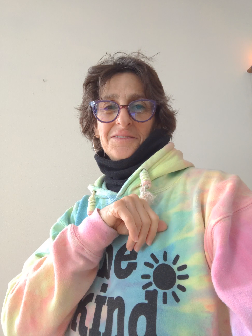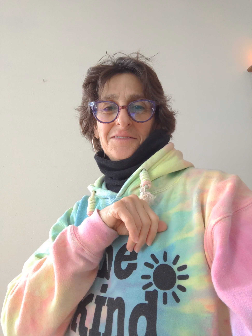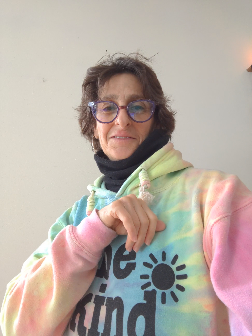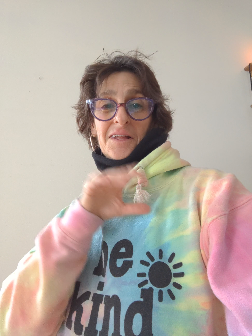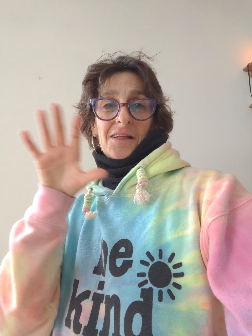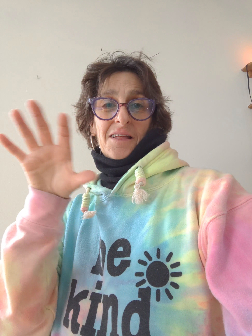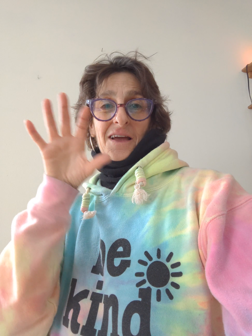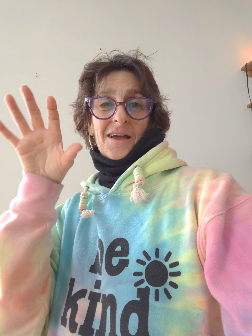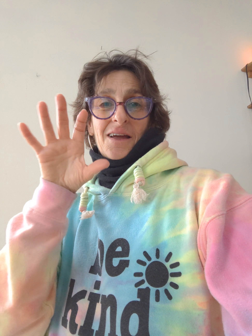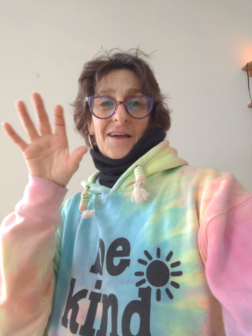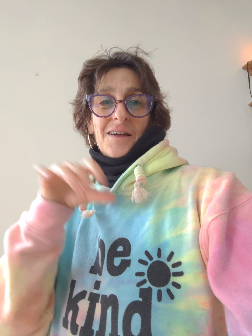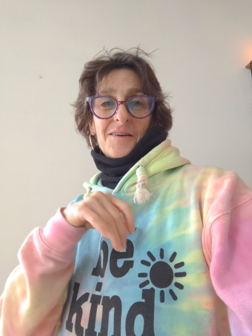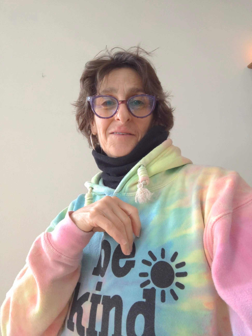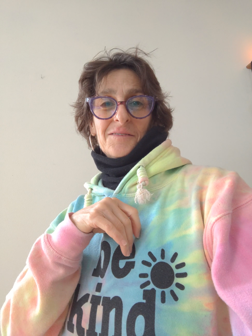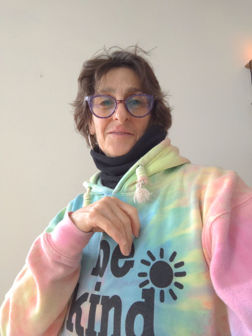cloud